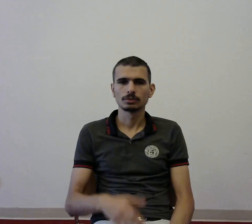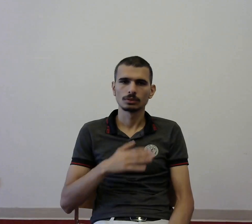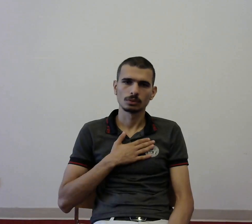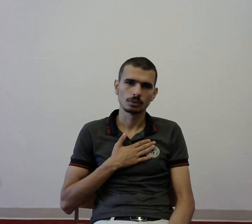mən